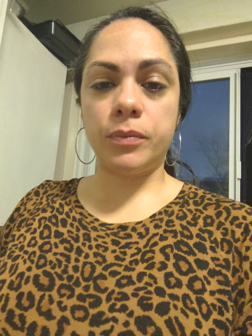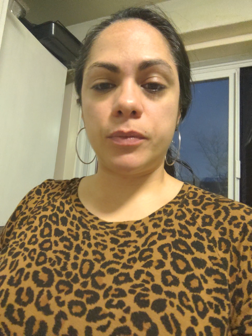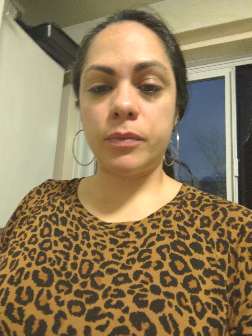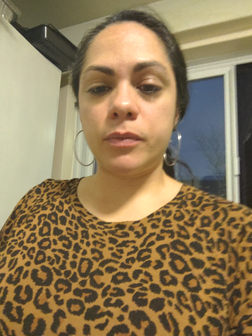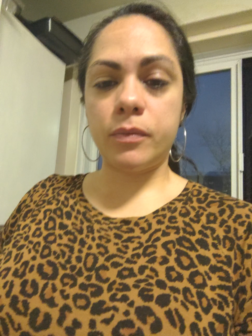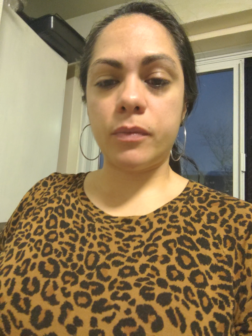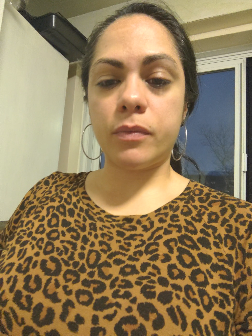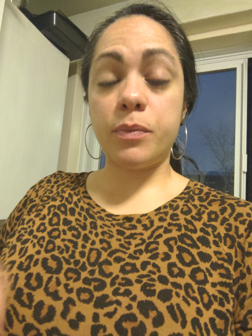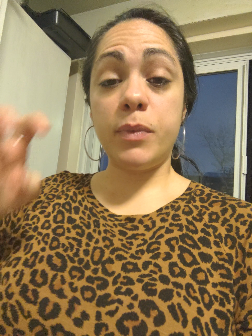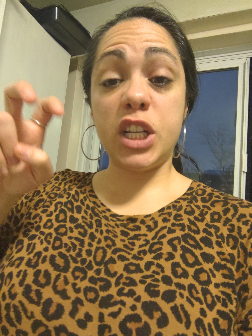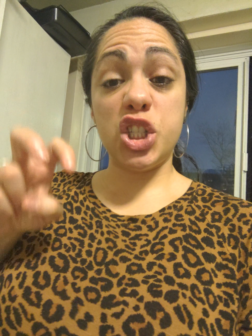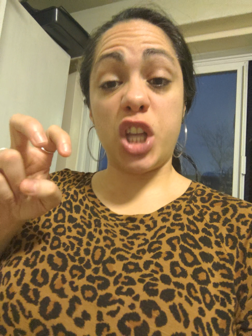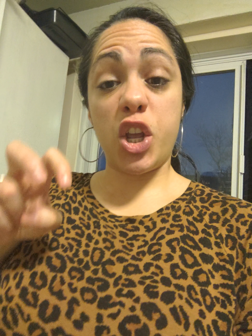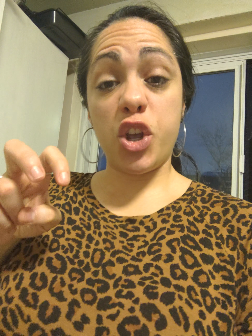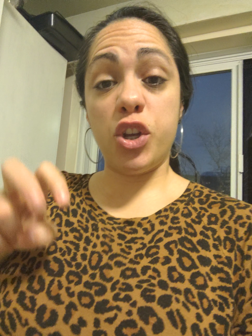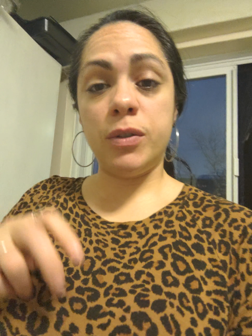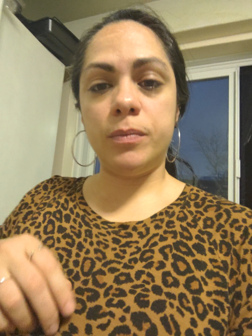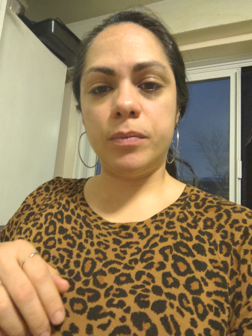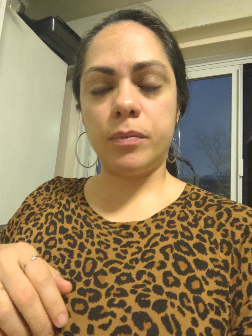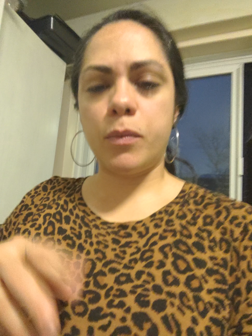chair